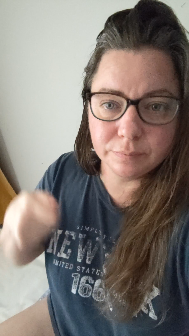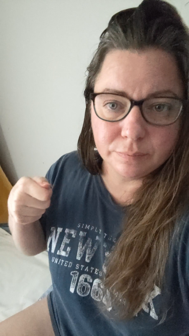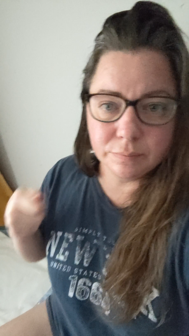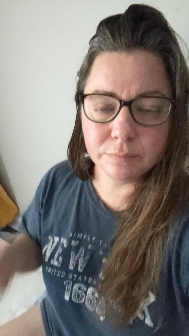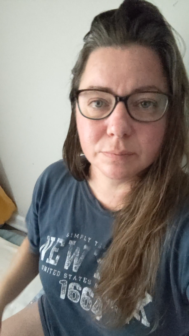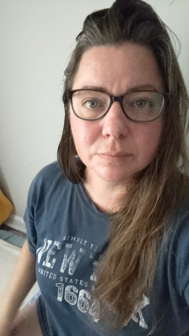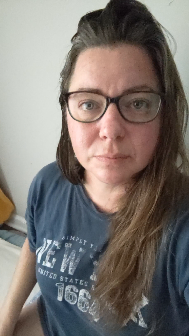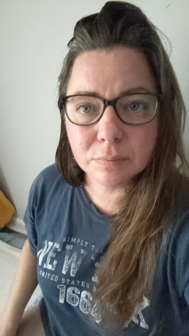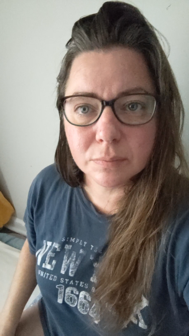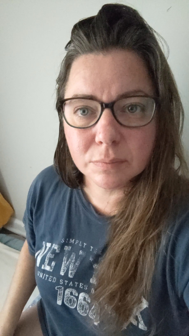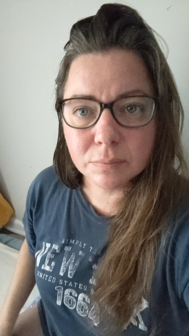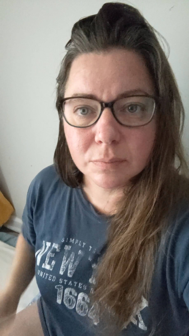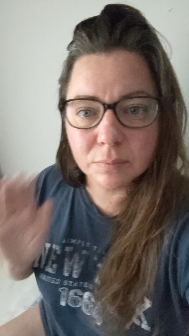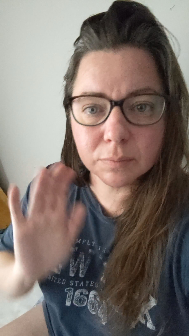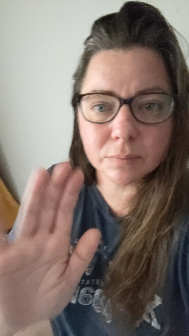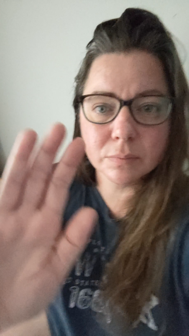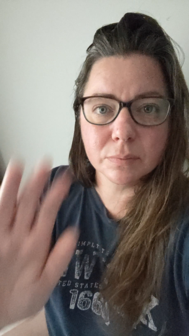push